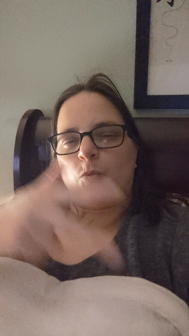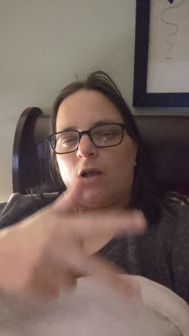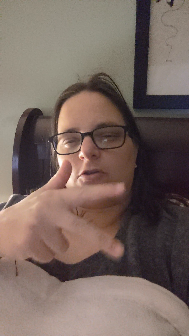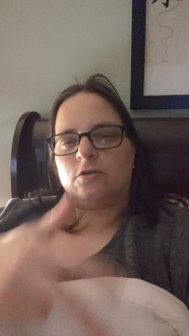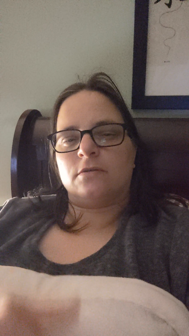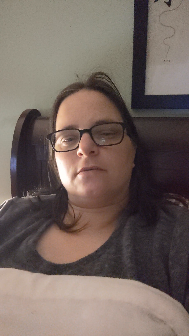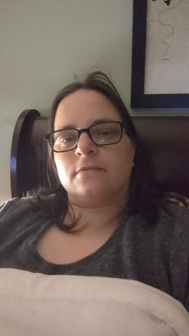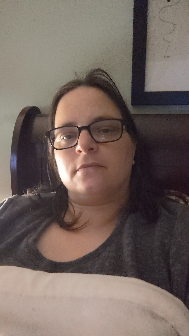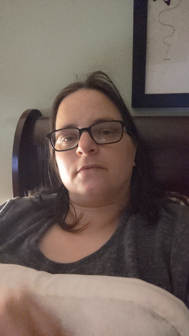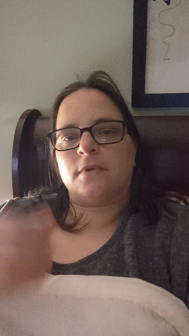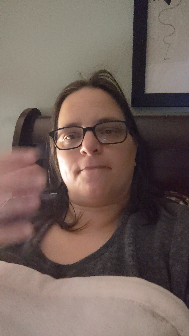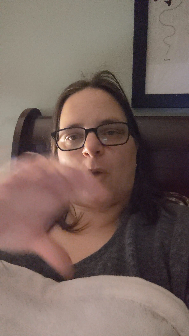pour